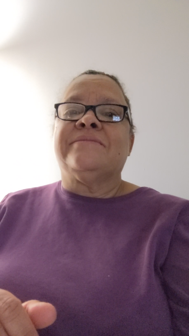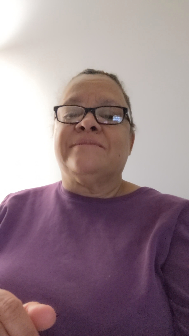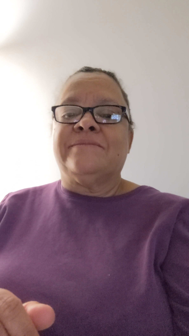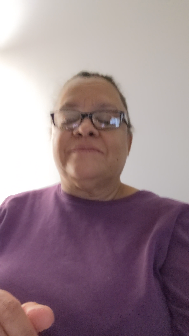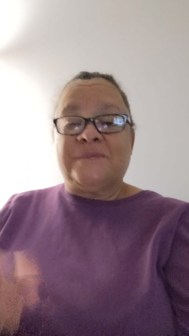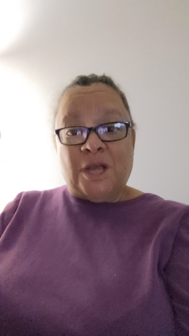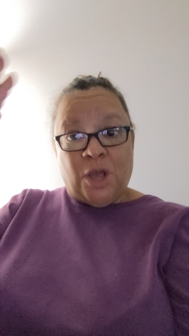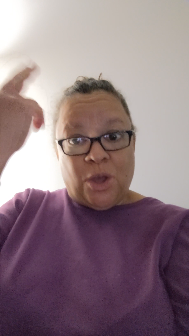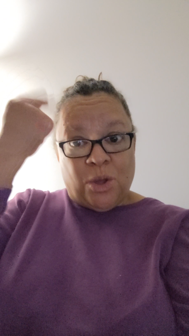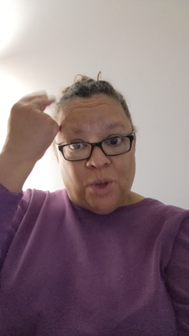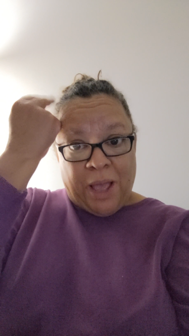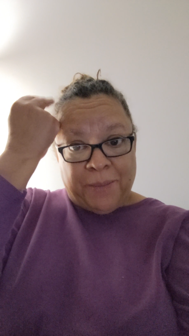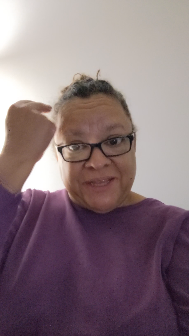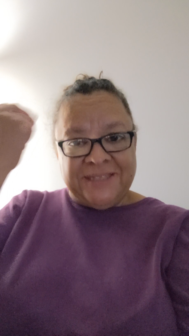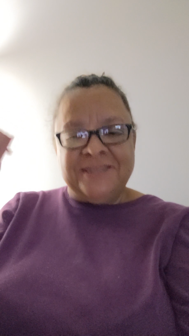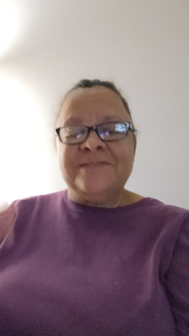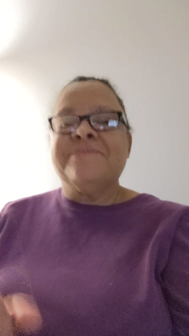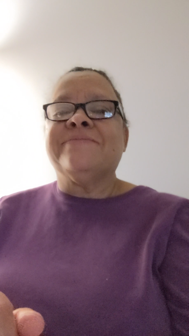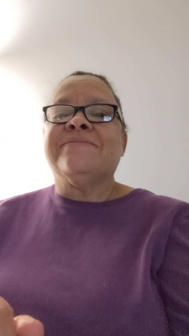rabbit